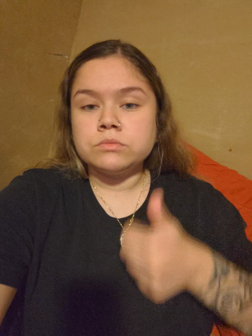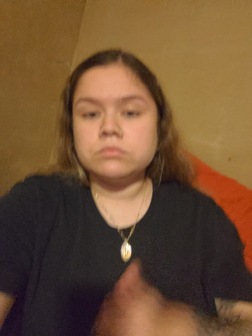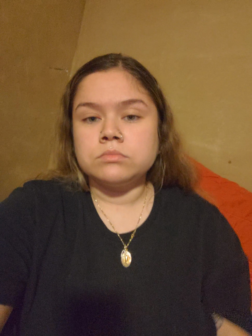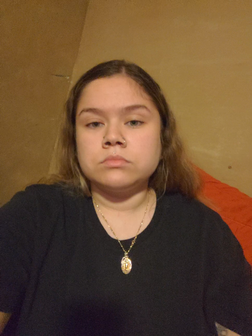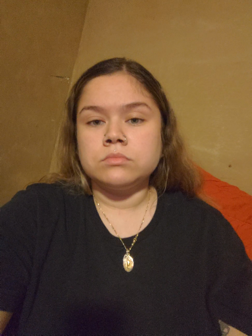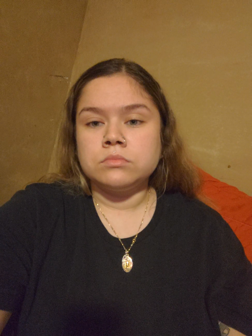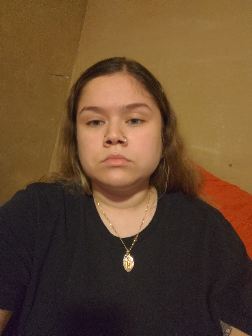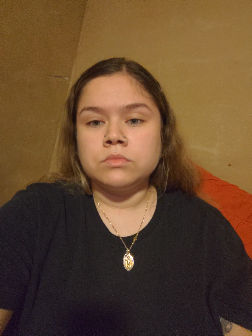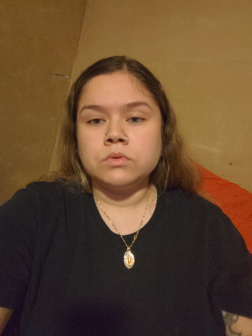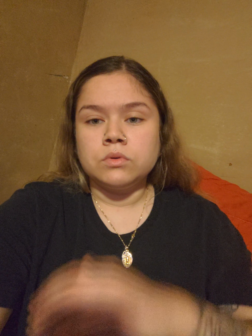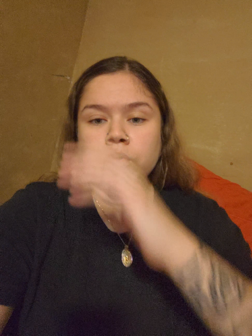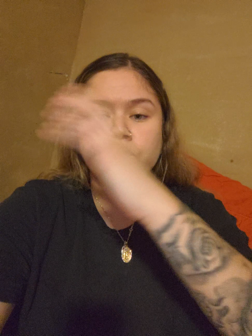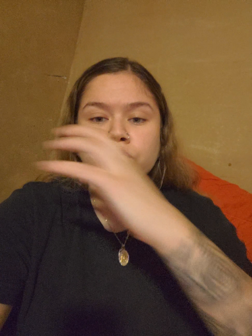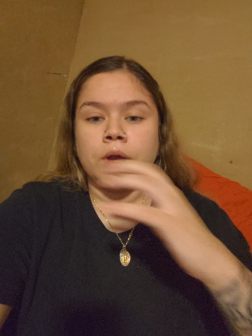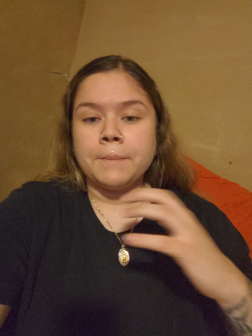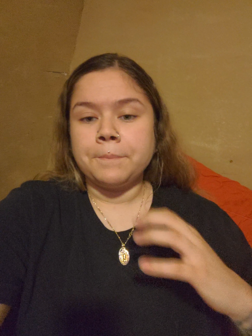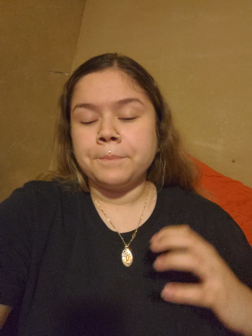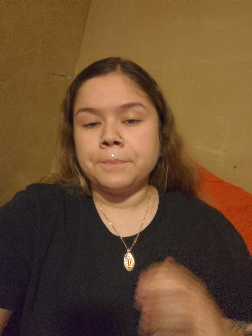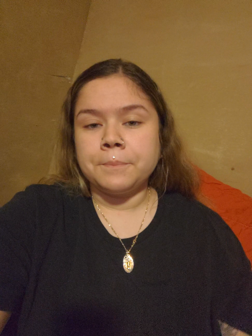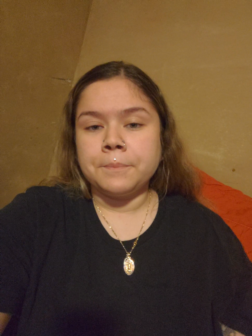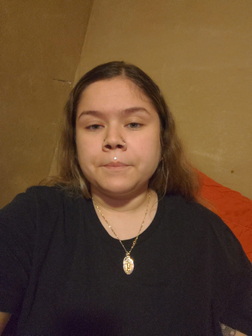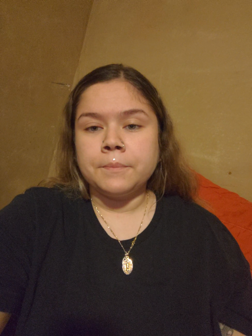grapes